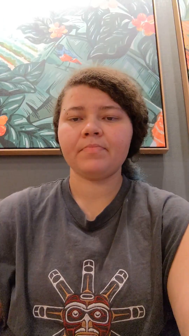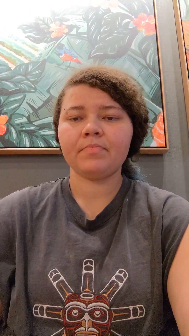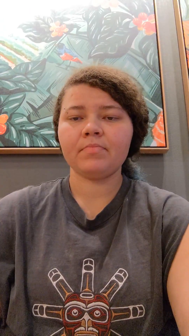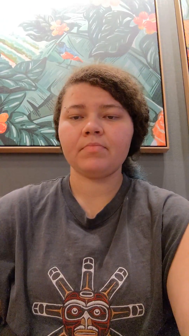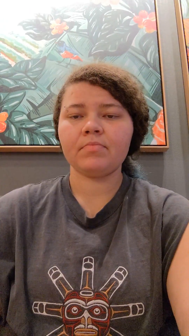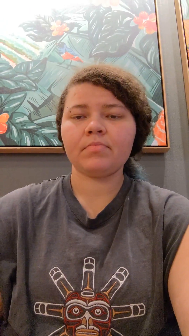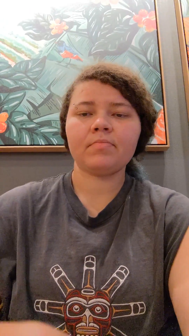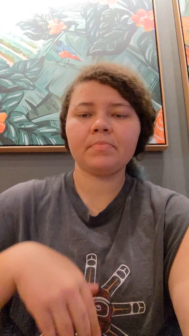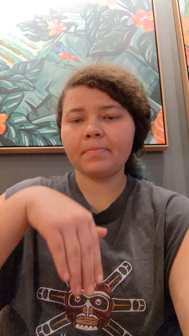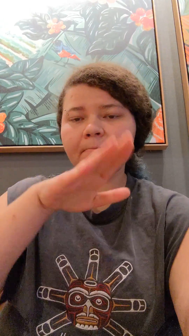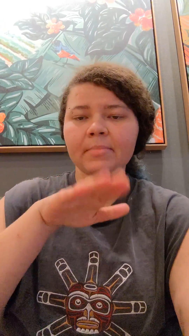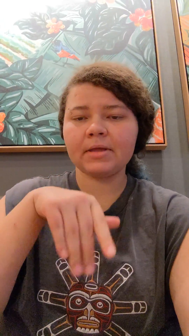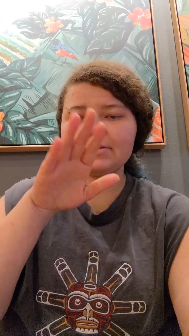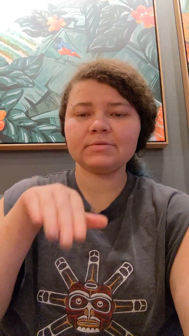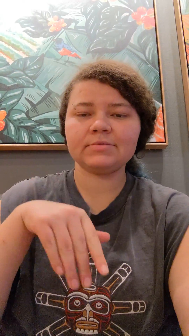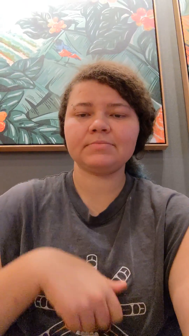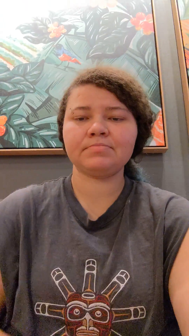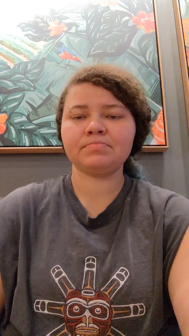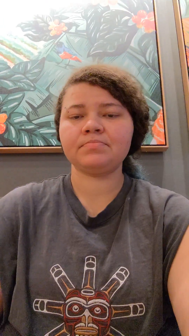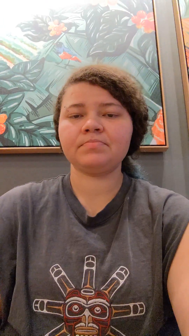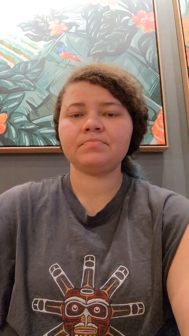paint